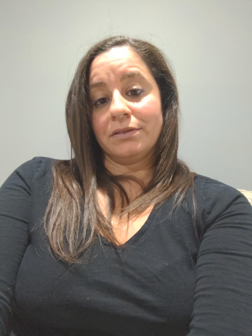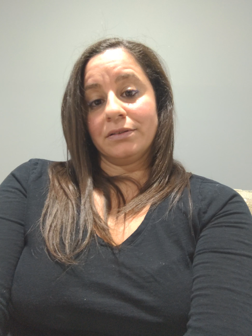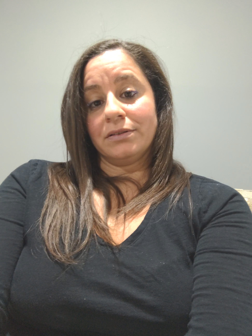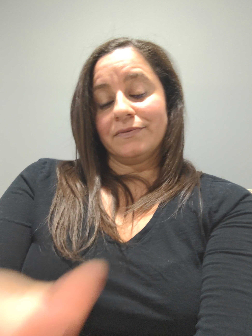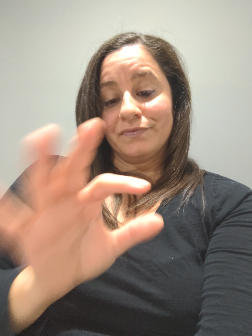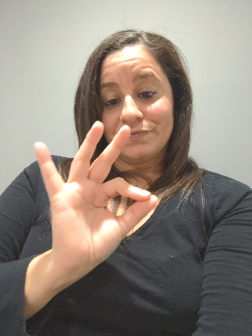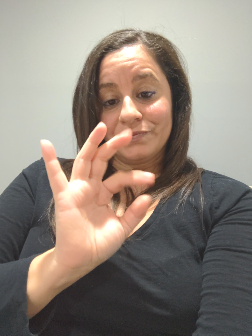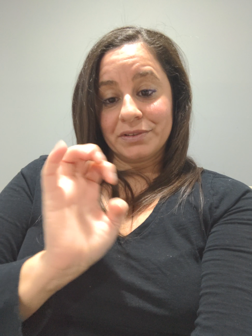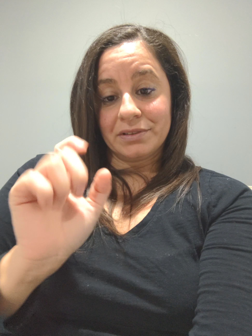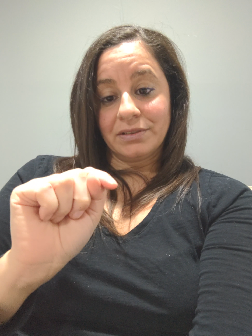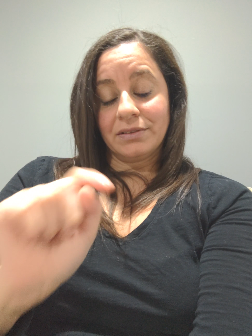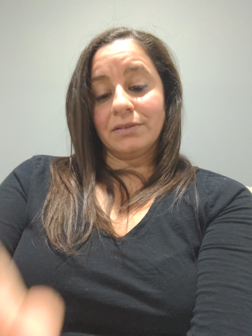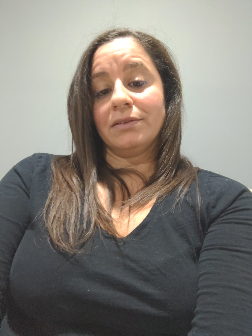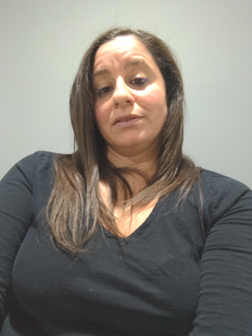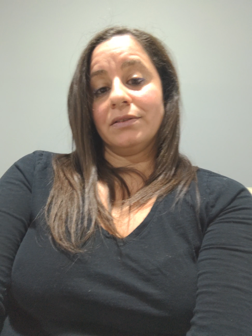feet